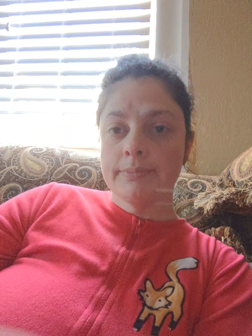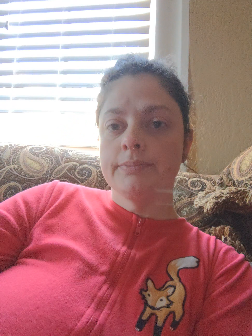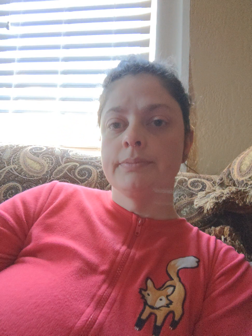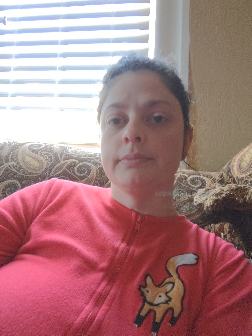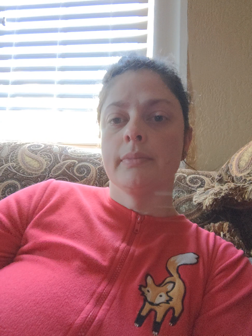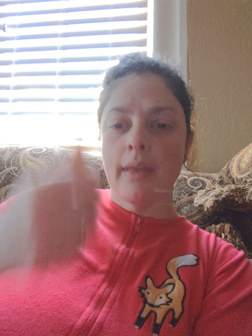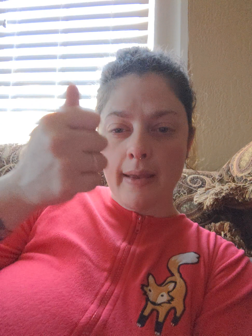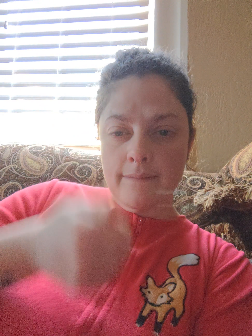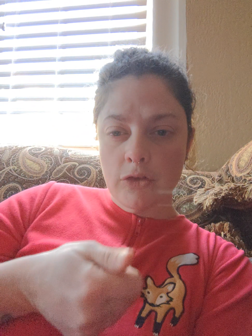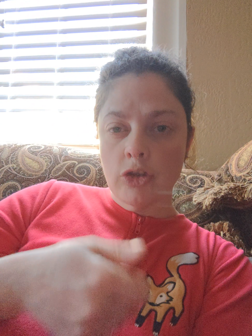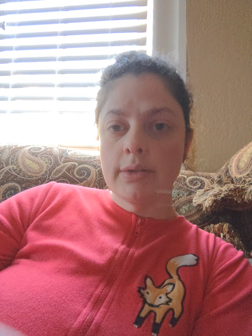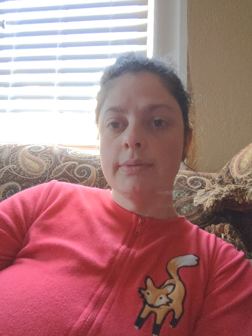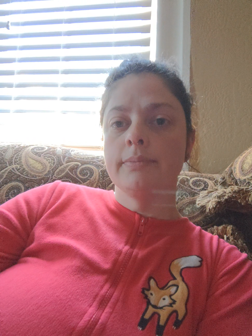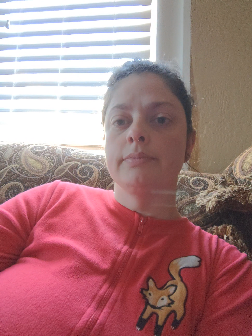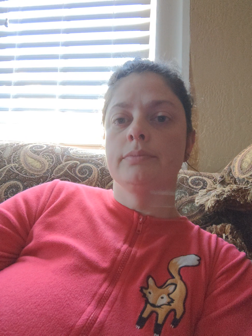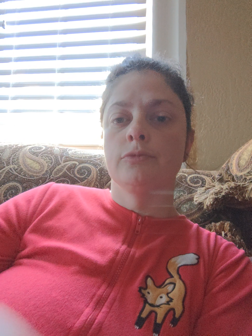every